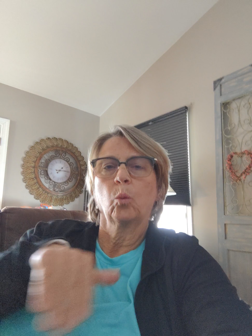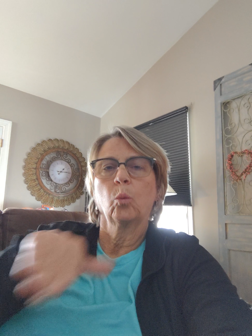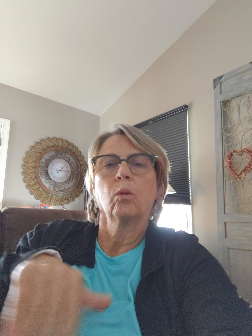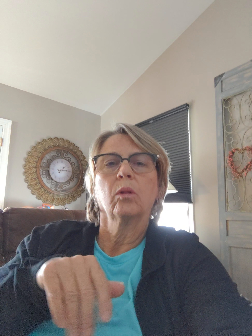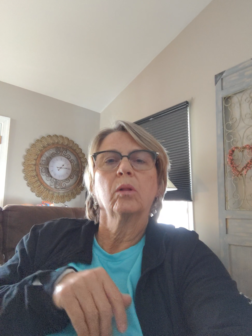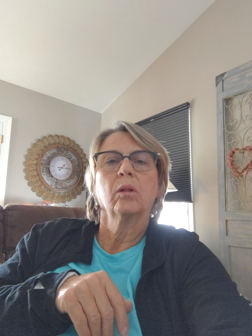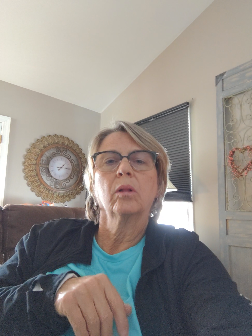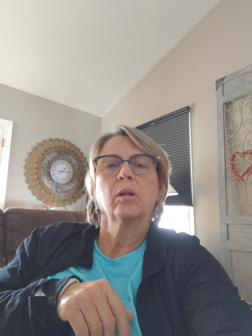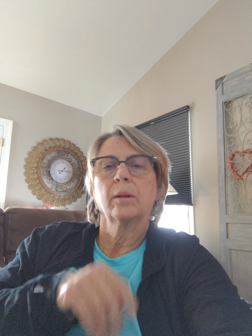pool